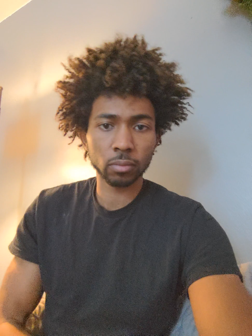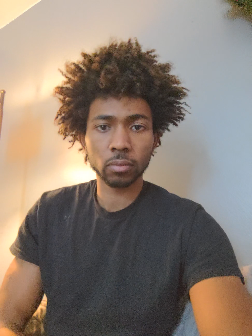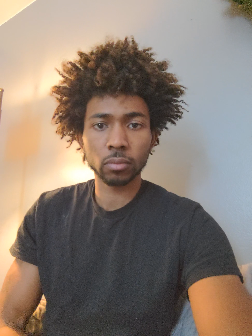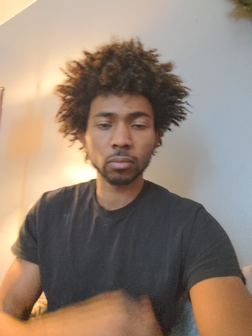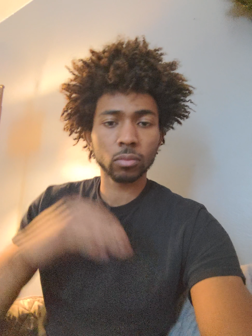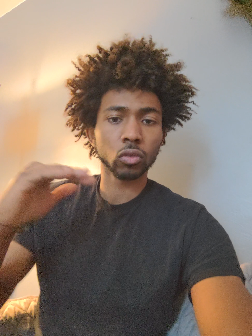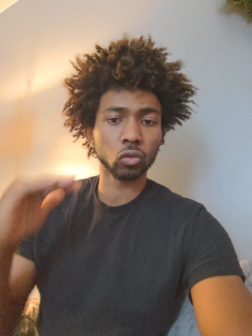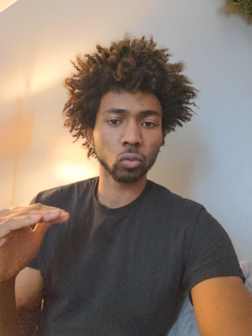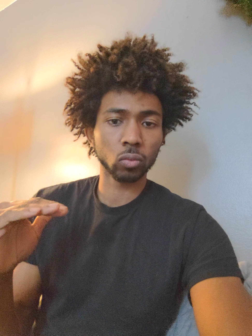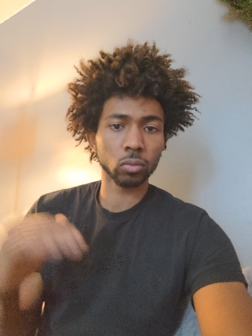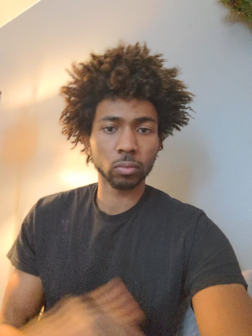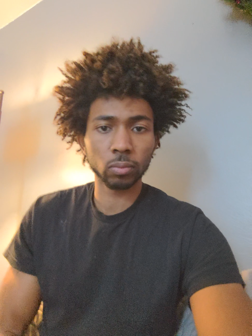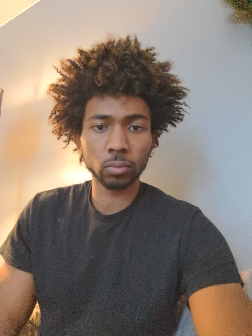child